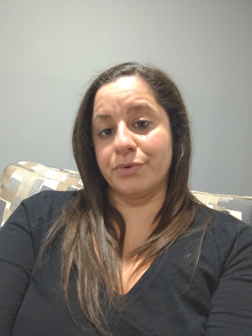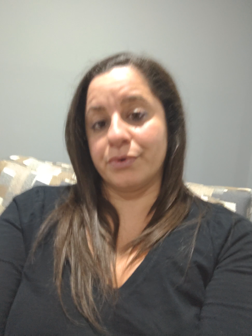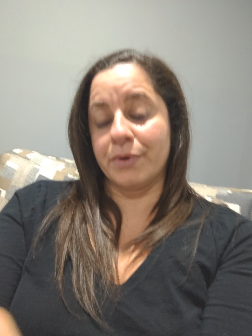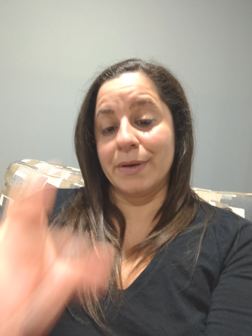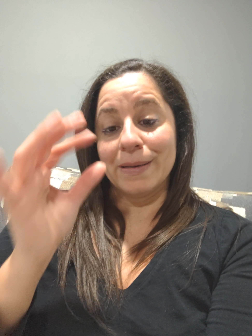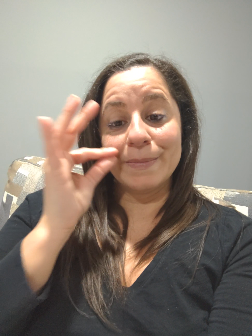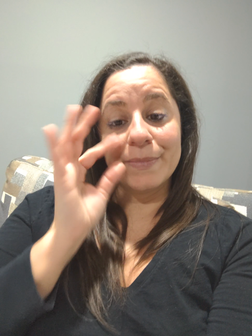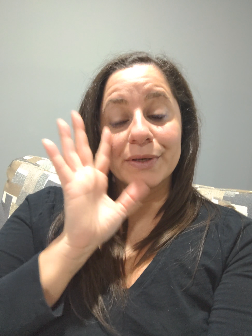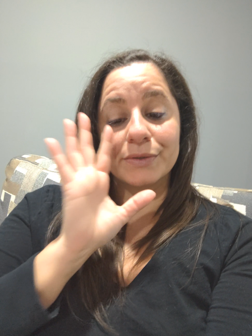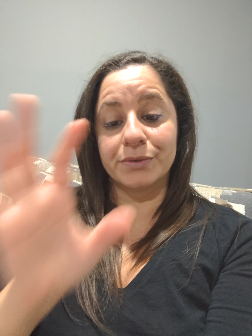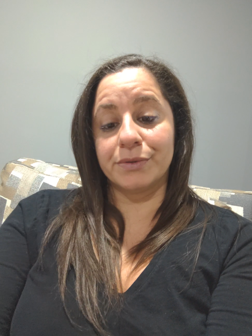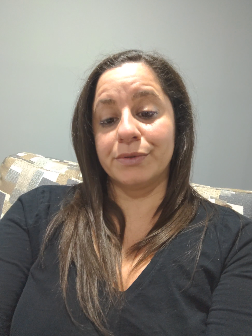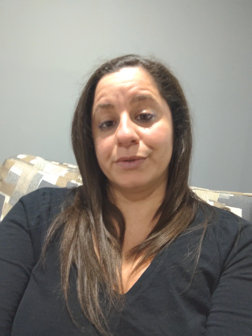bee